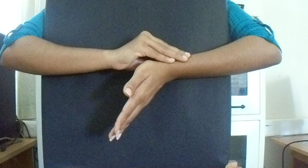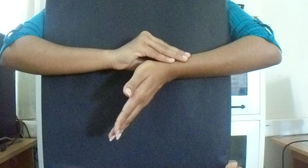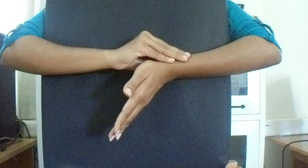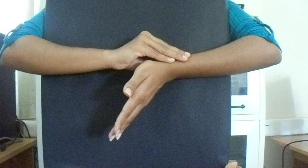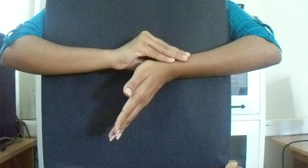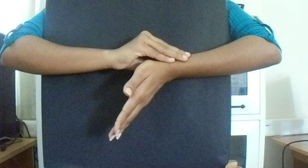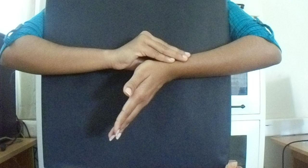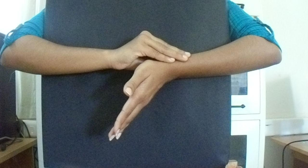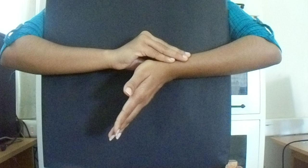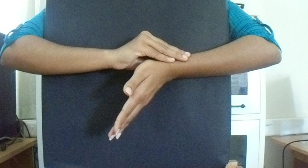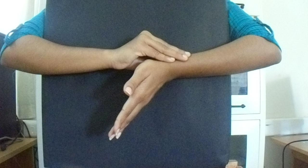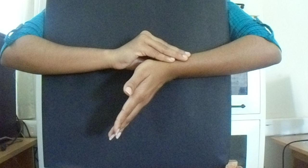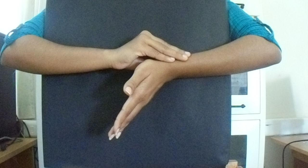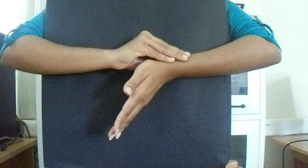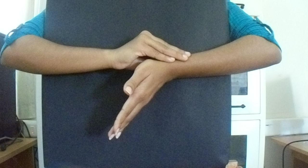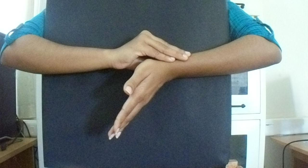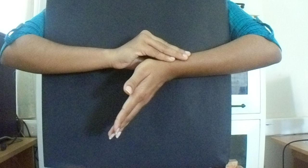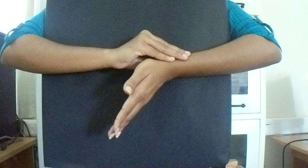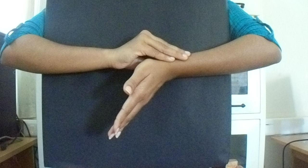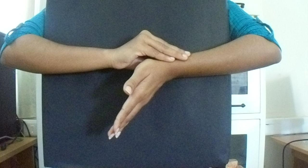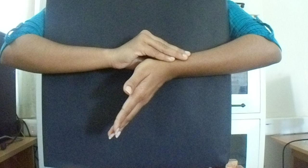doctor